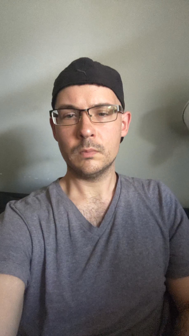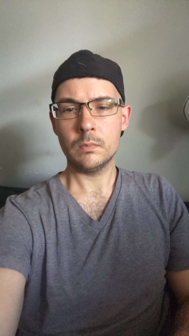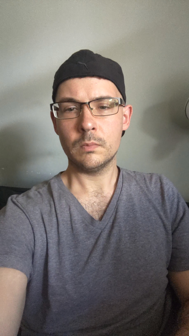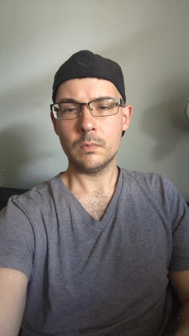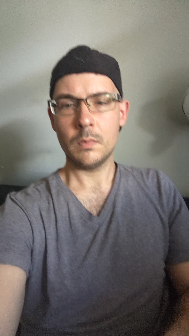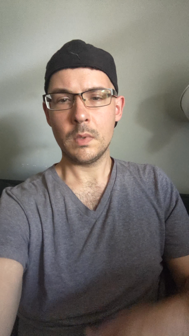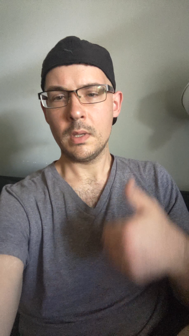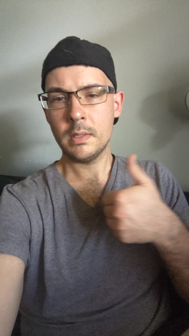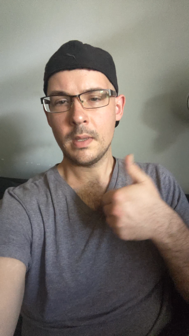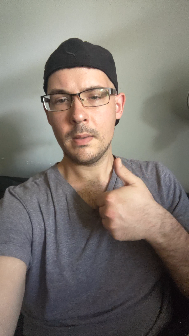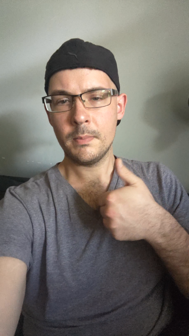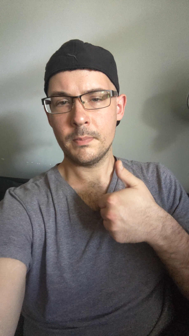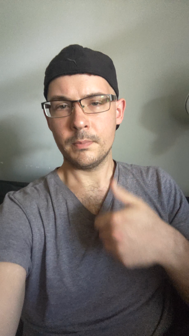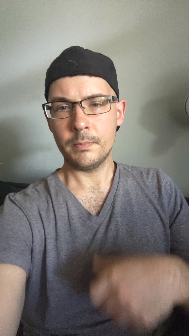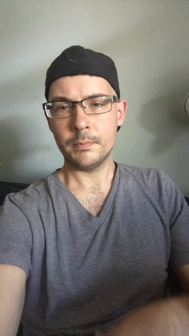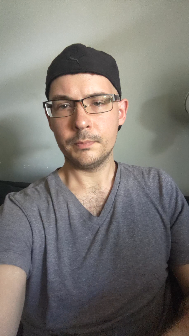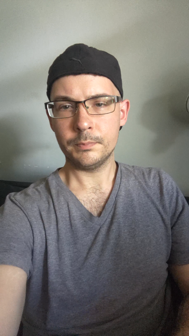game